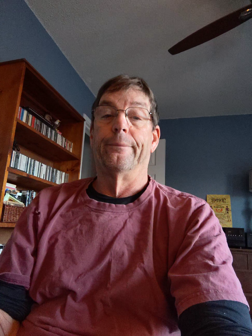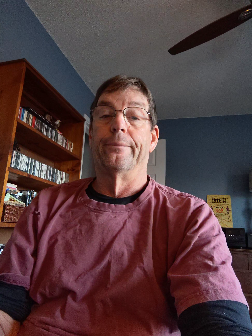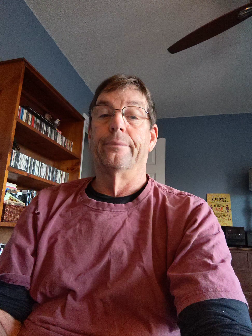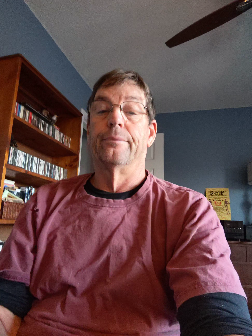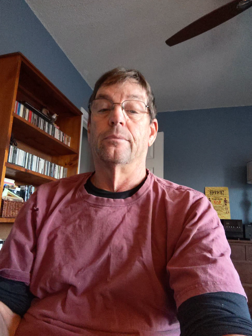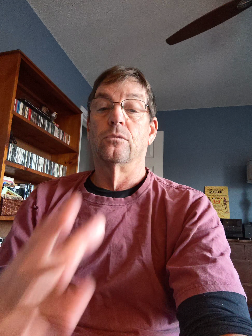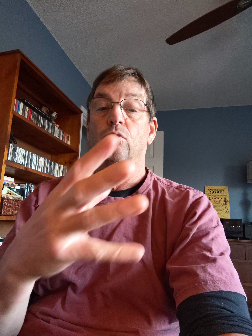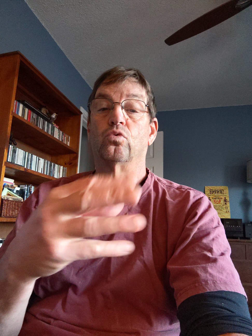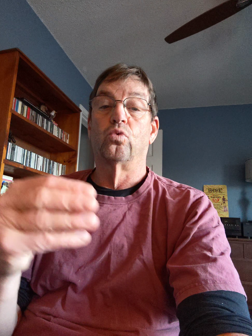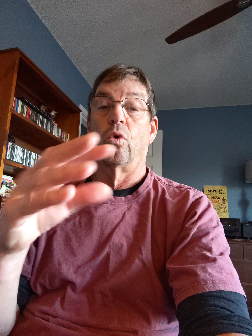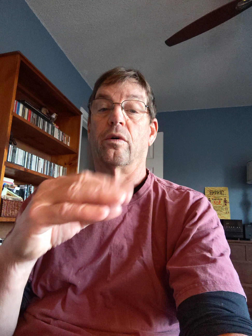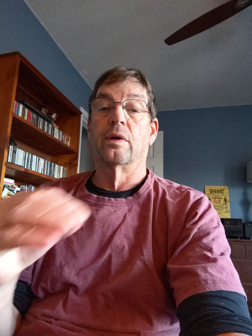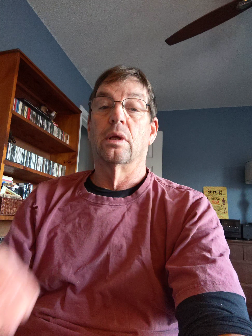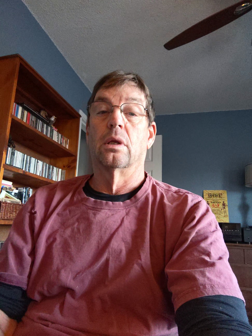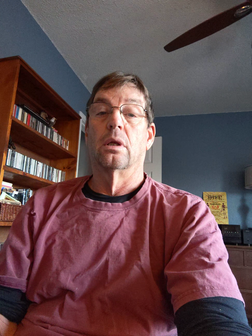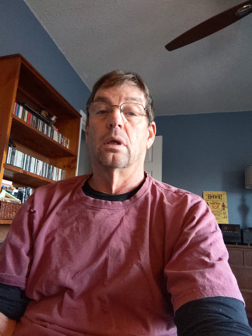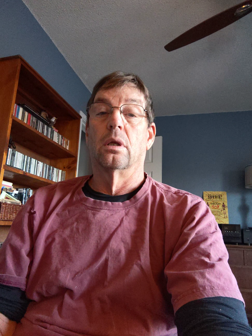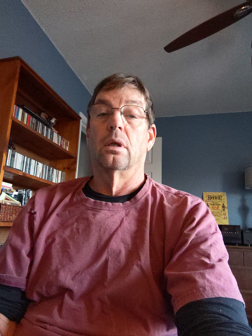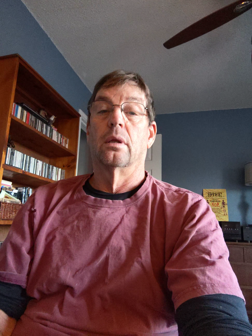story